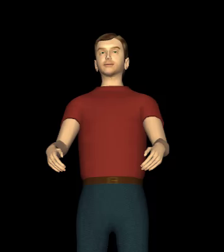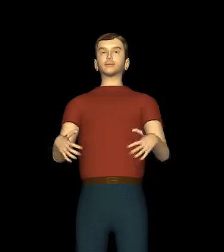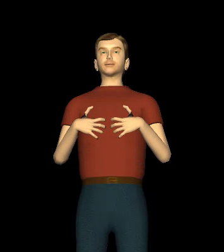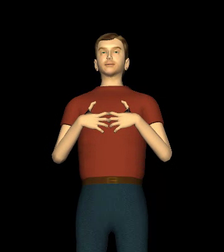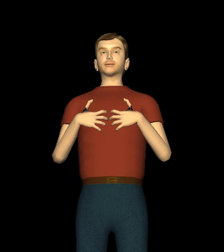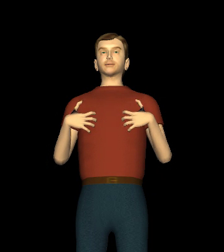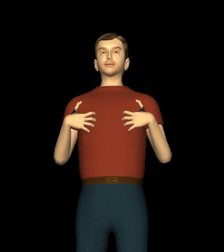عالم